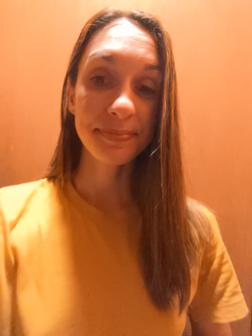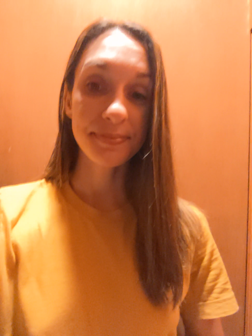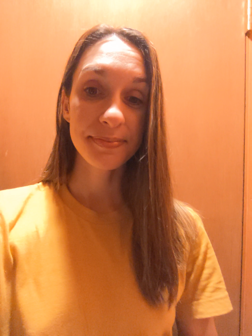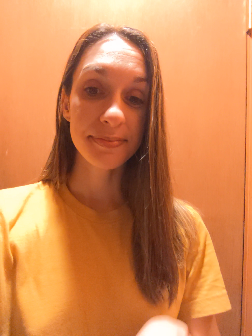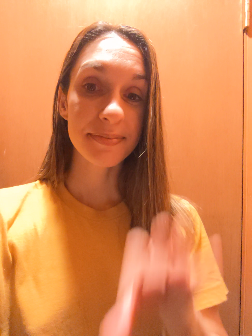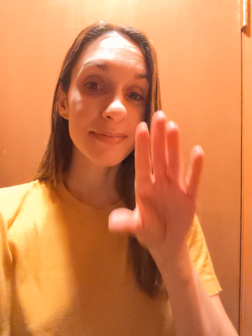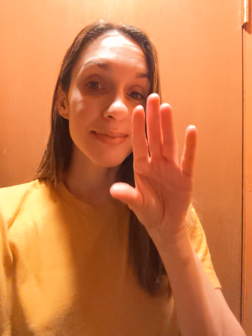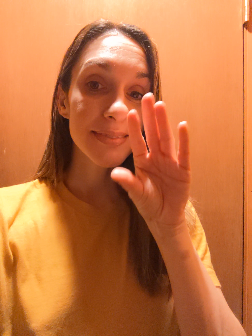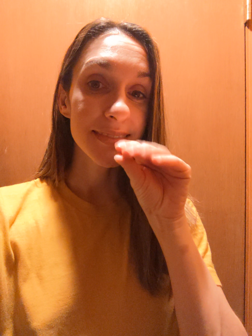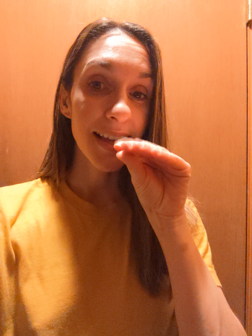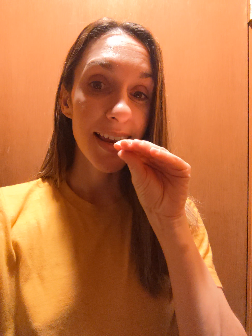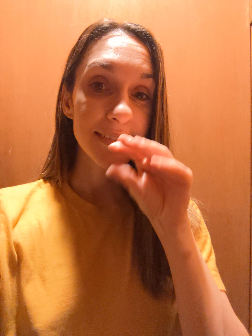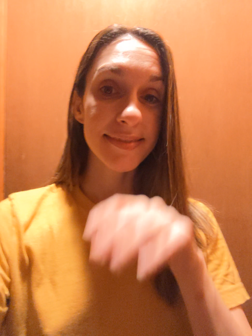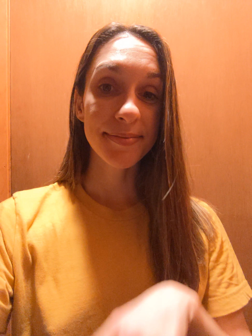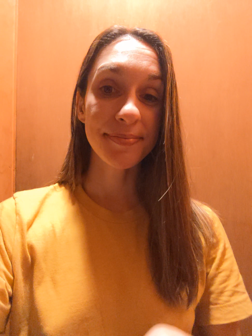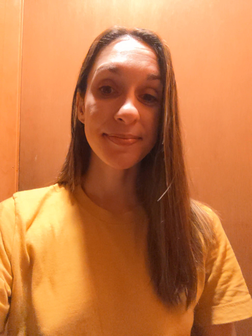goose